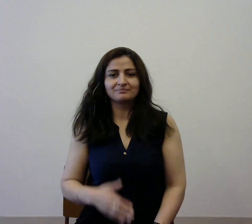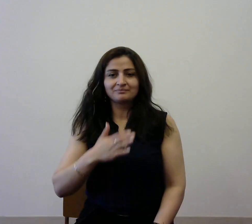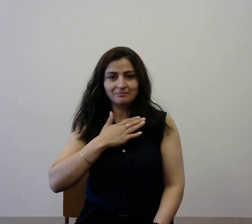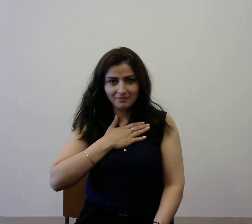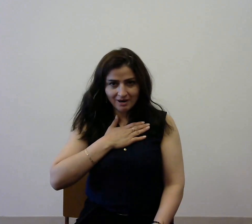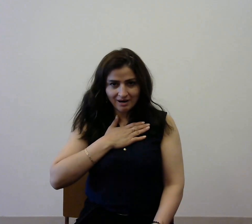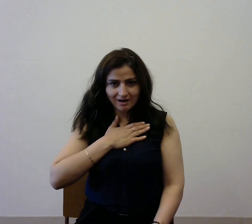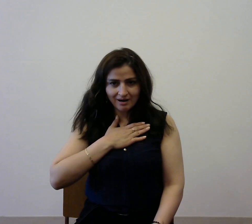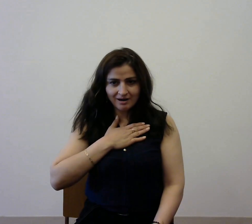mən